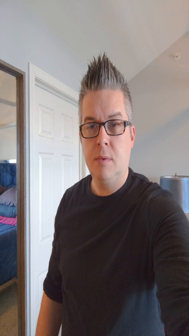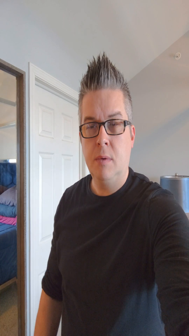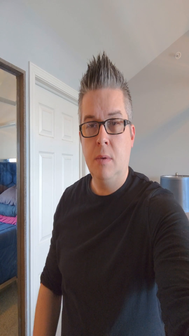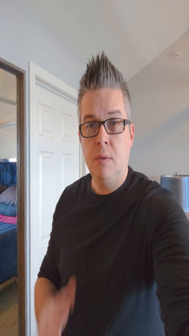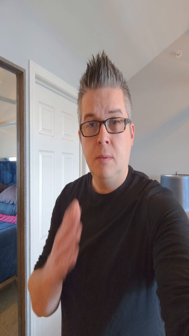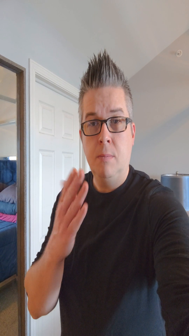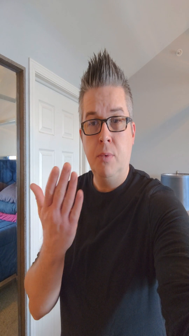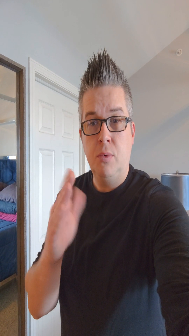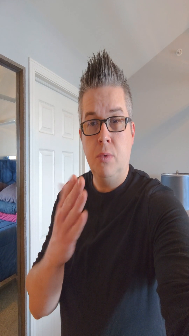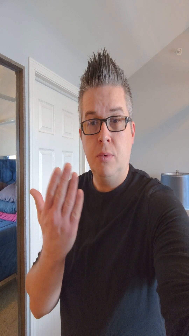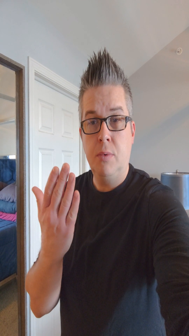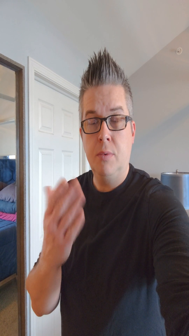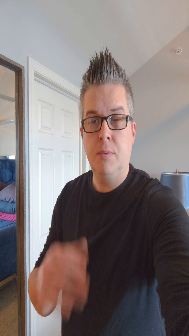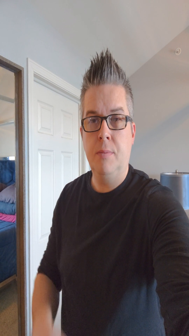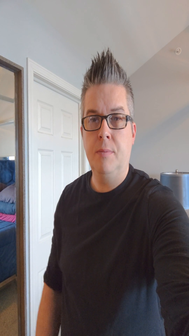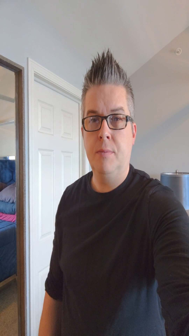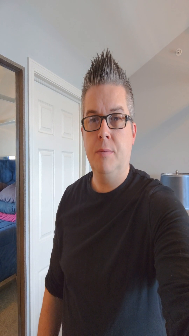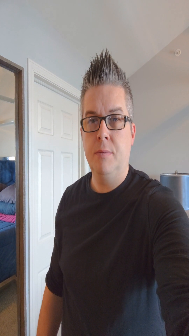book